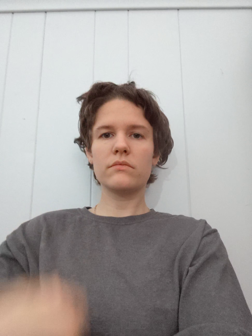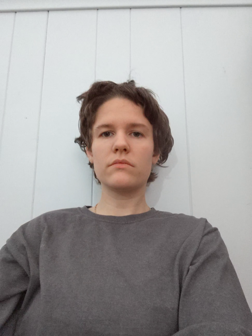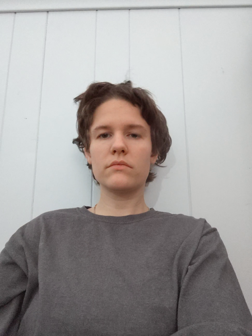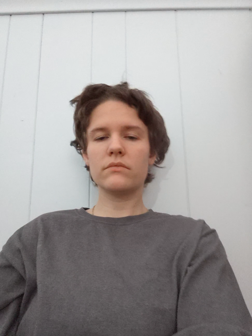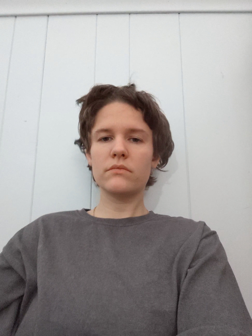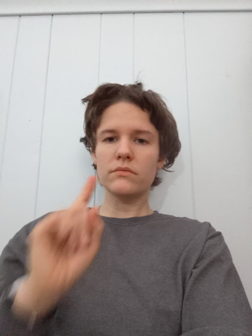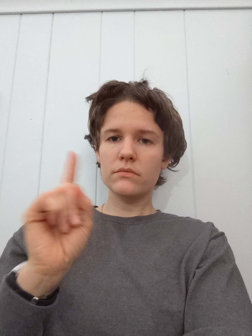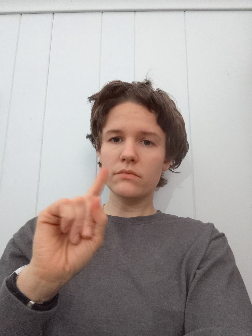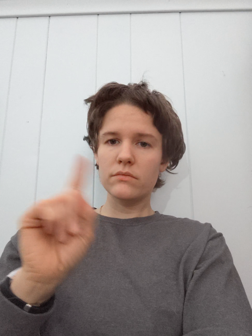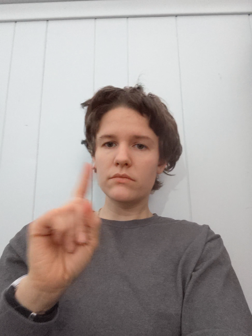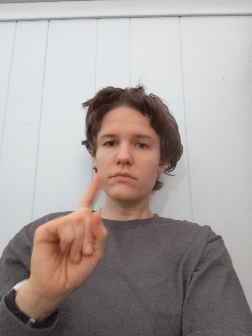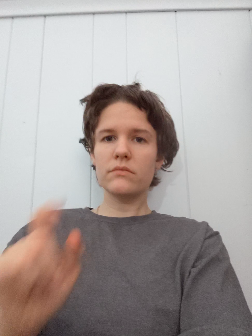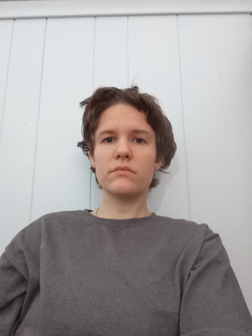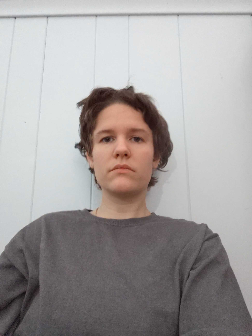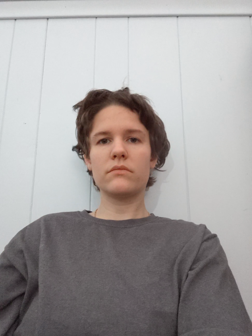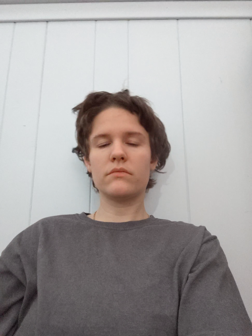where